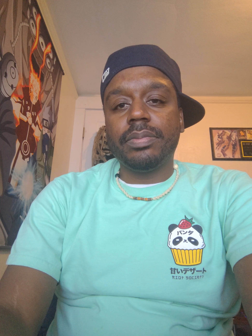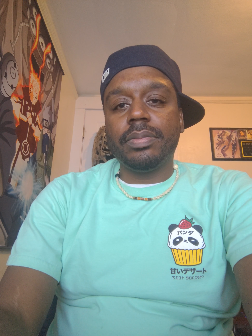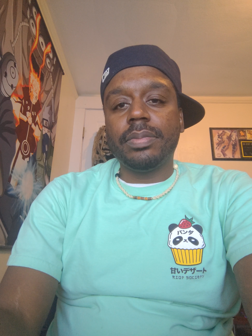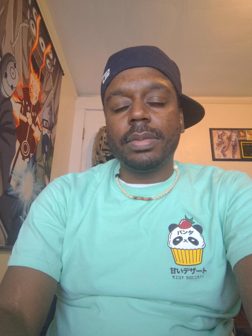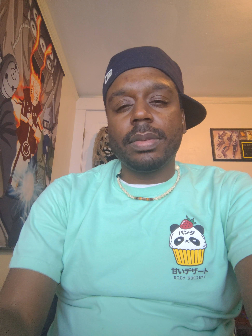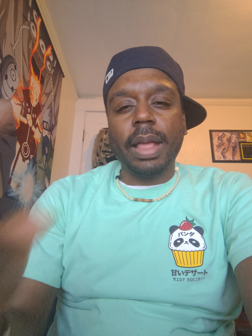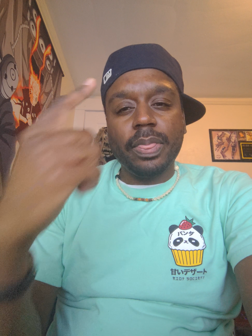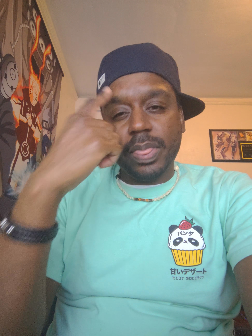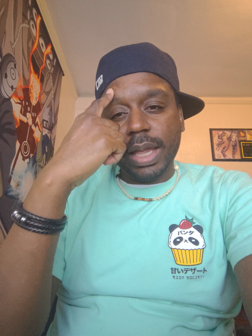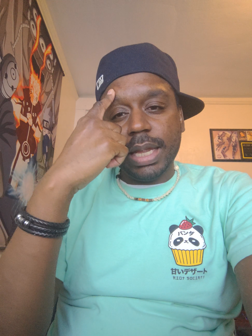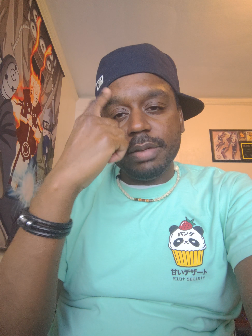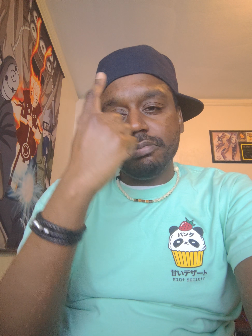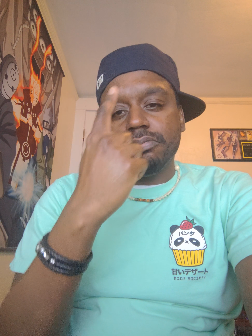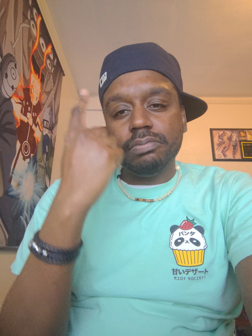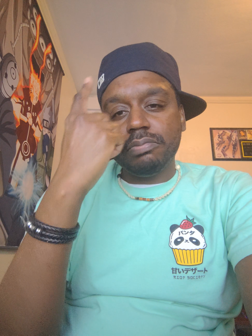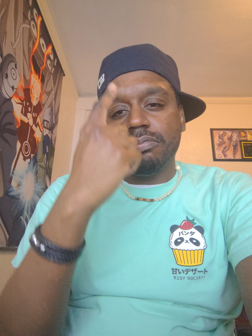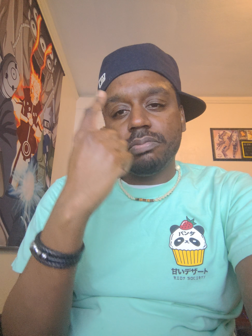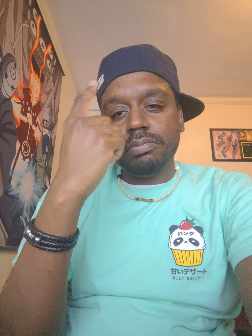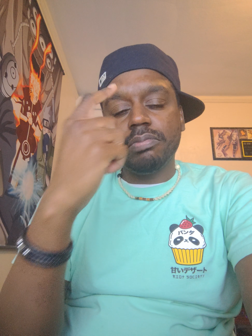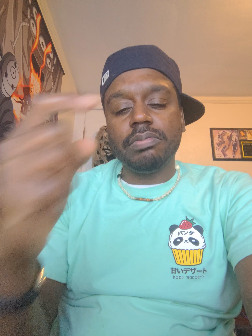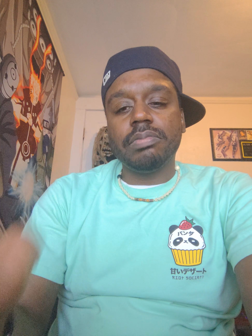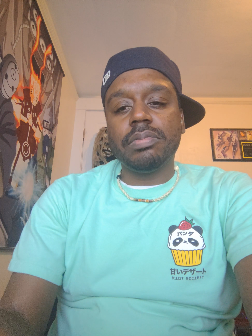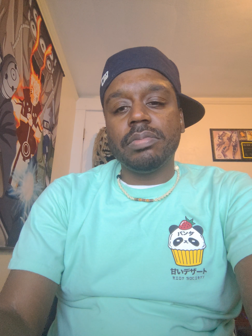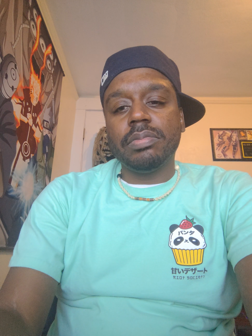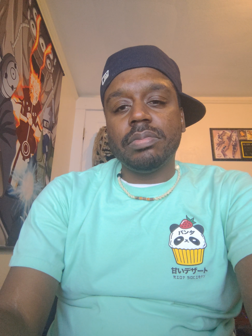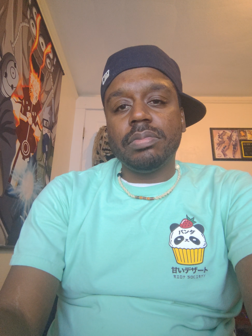think